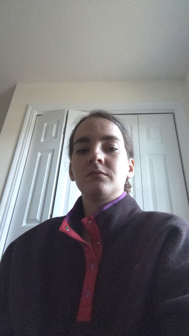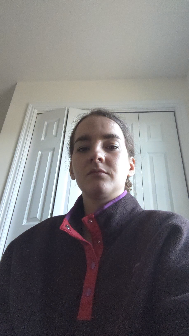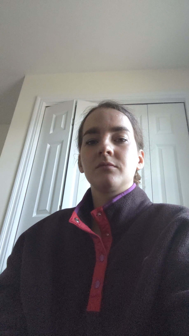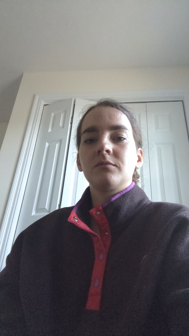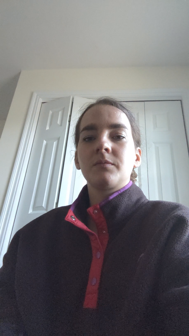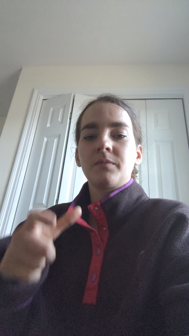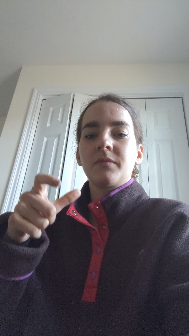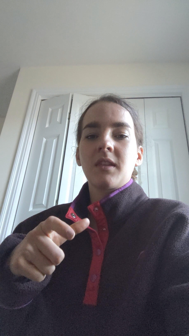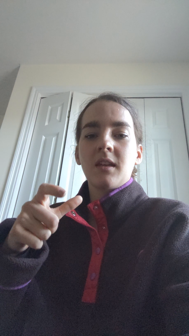plate